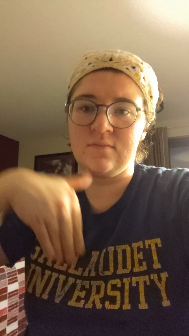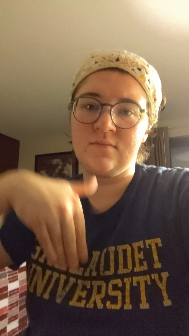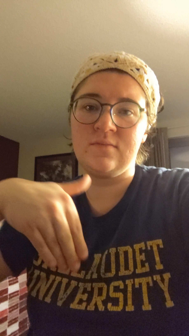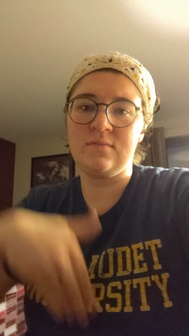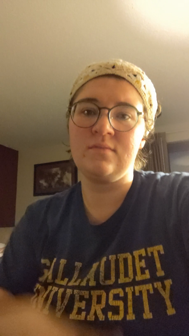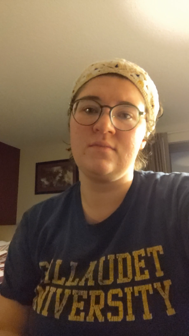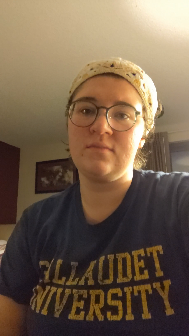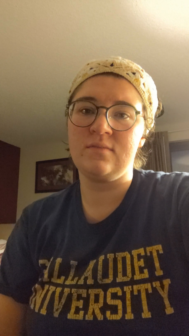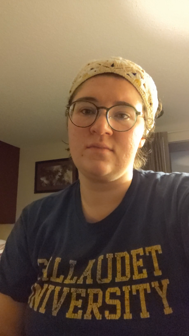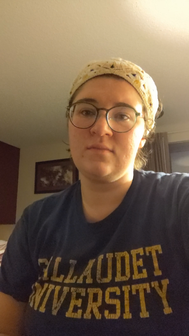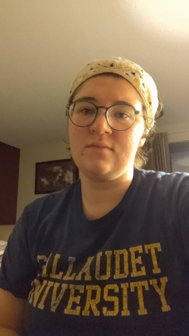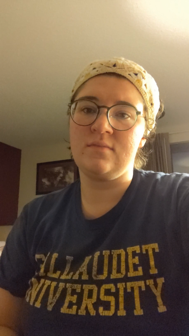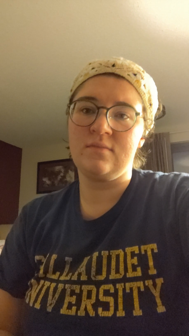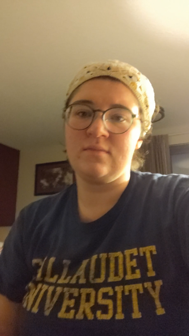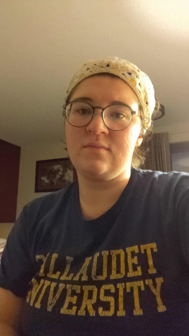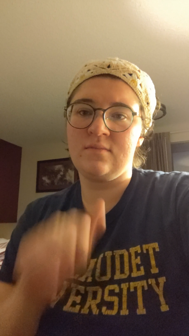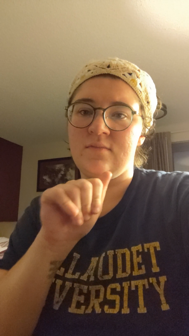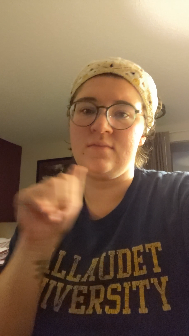a